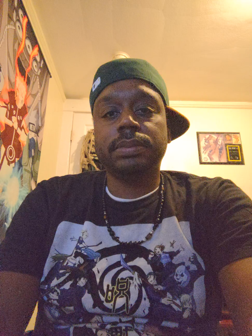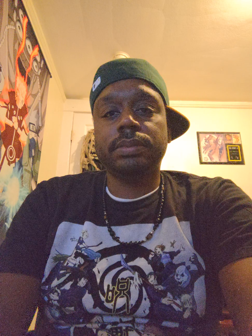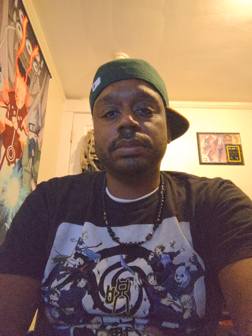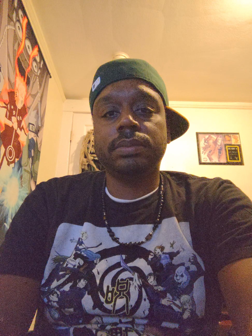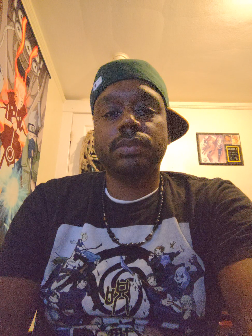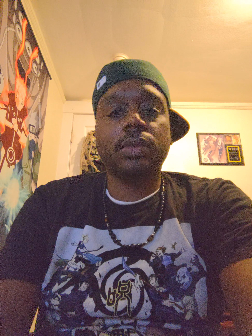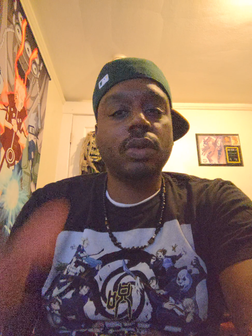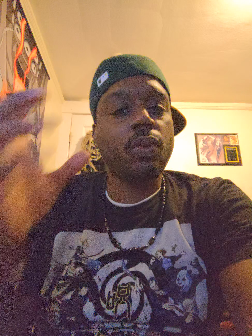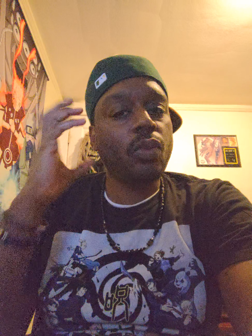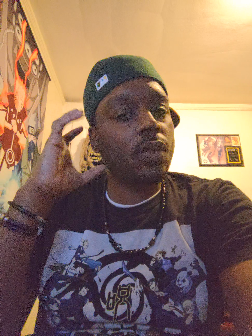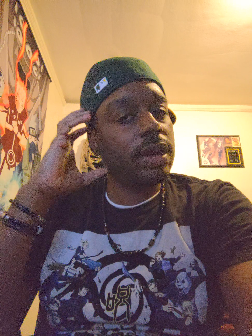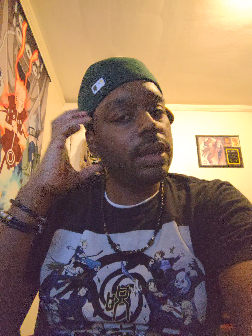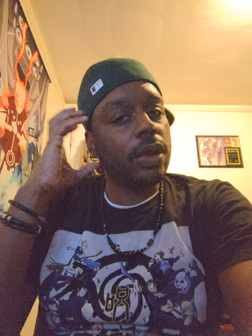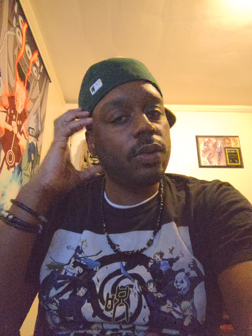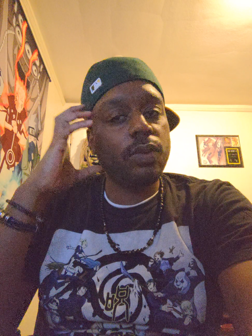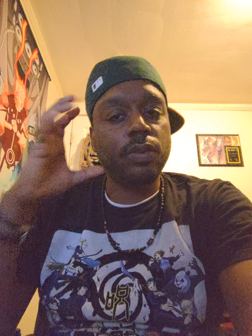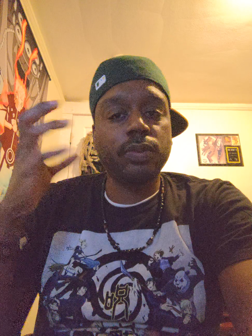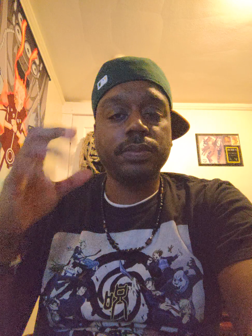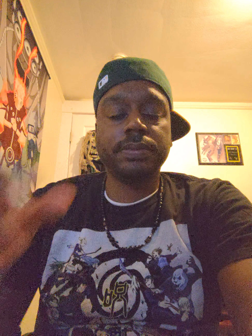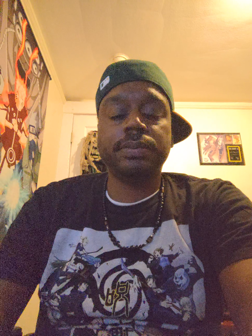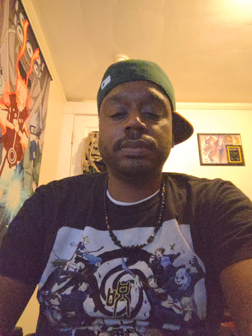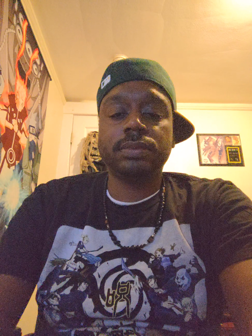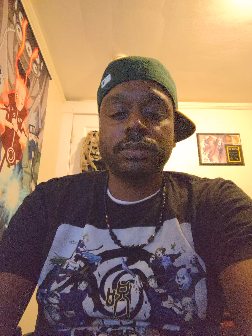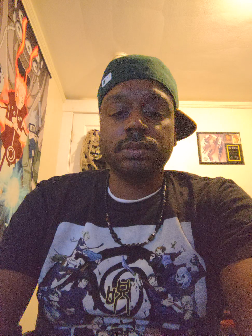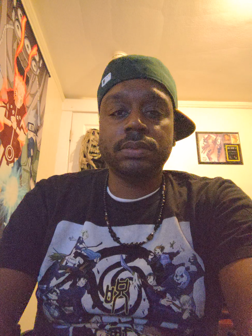radio